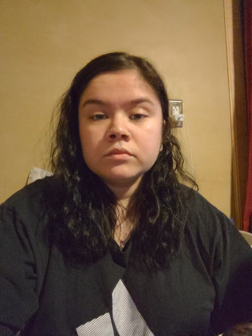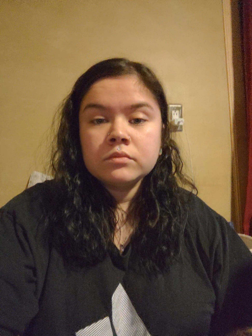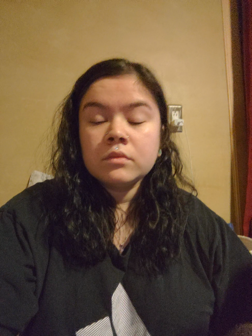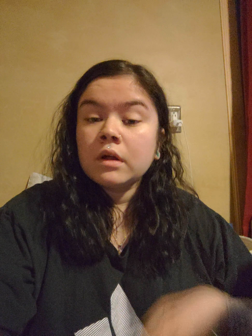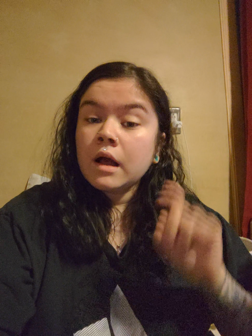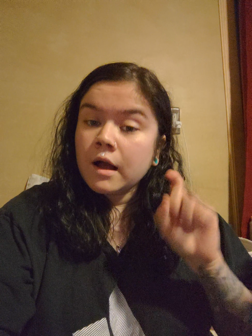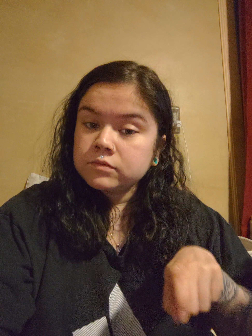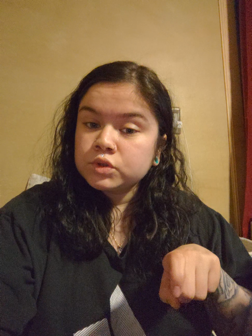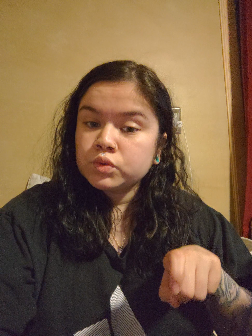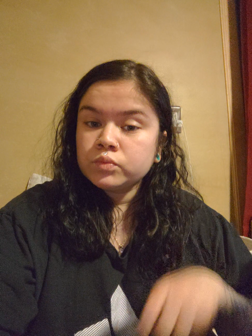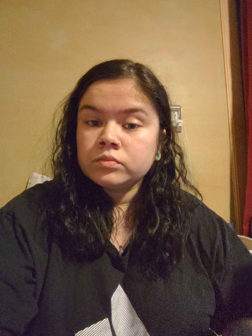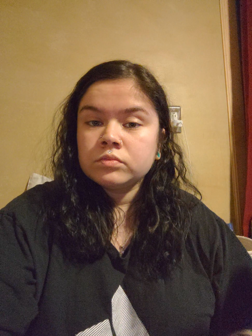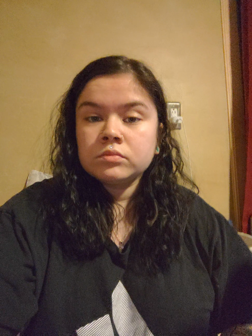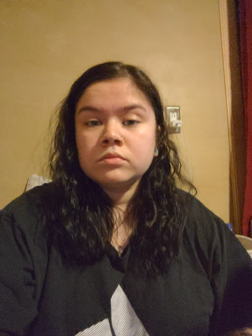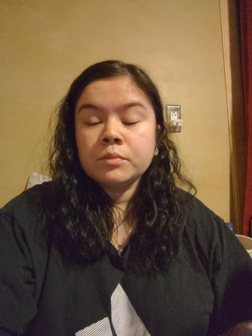have to